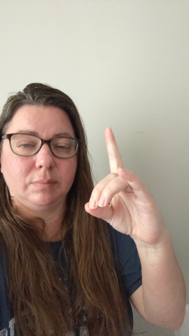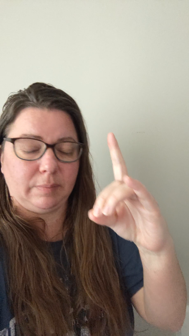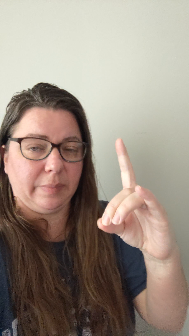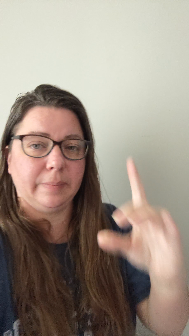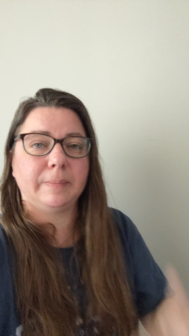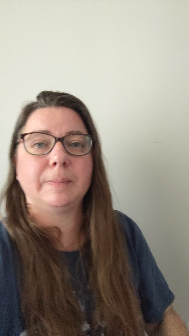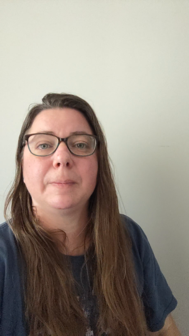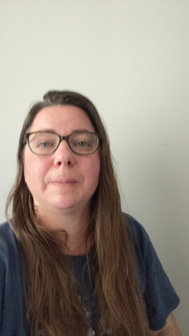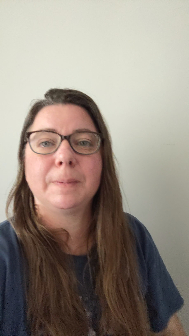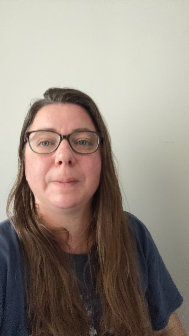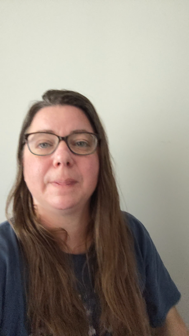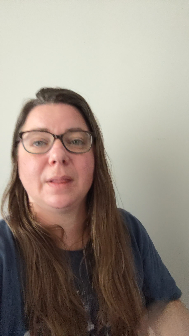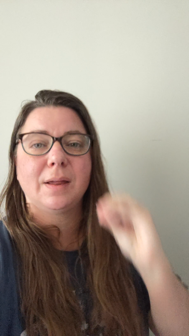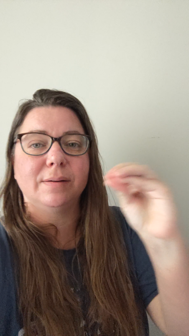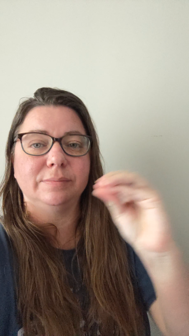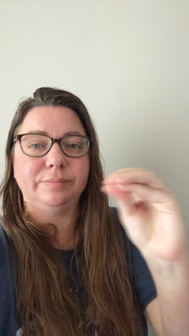fix